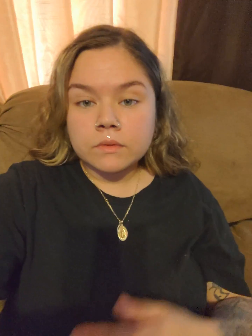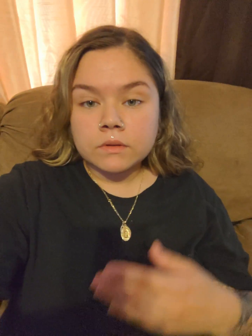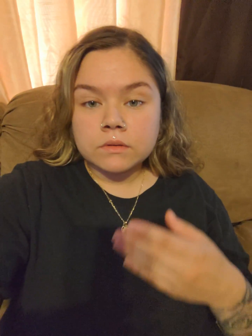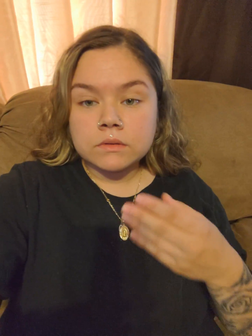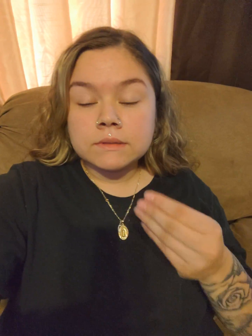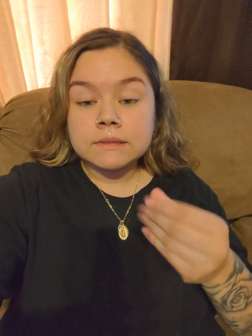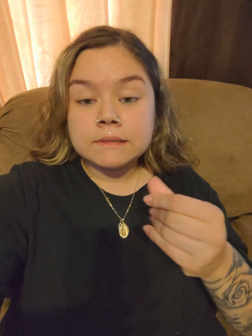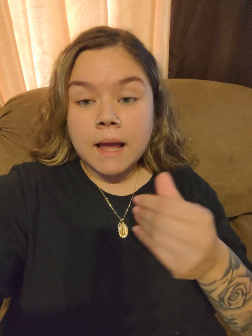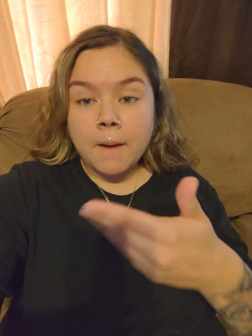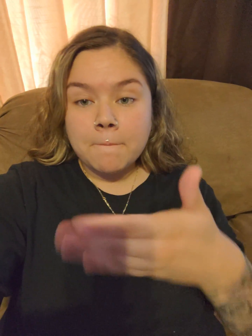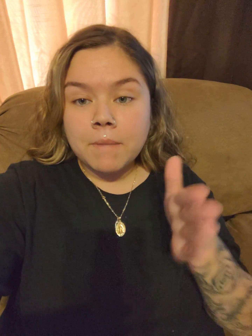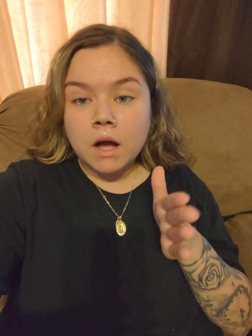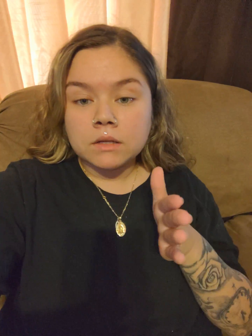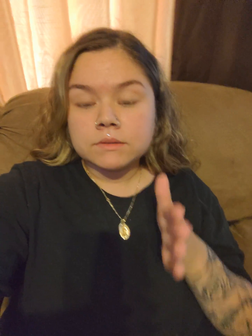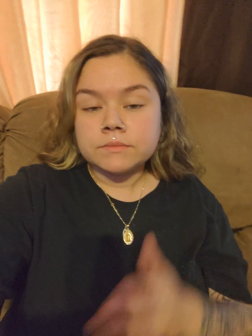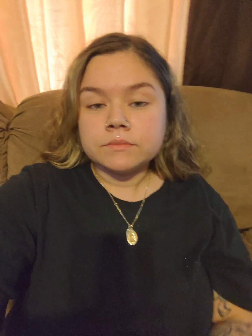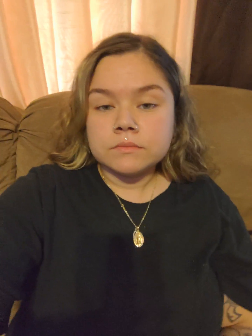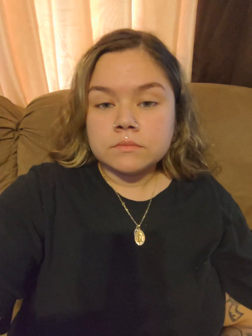sandbox